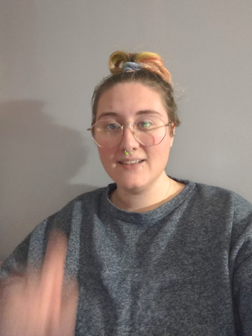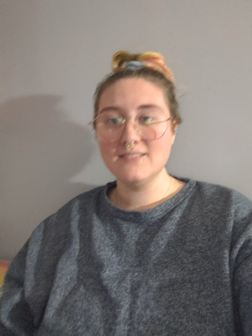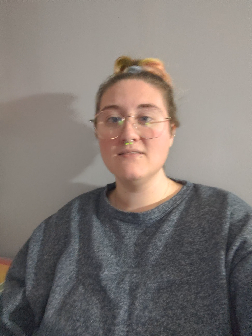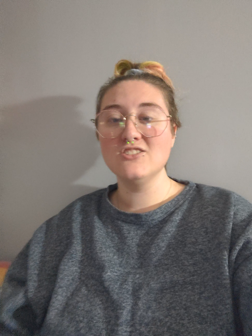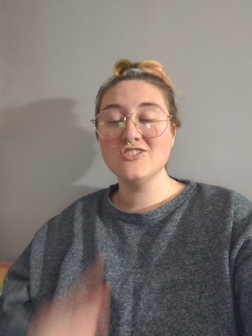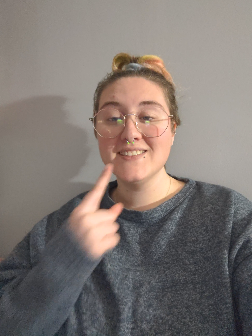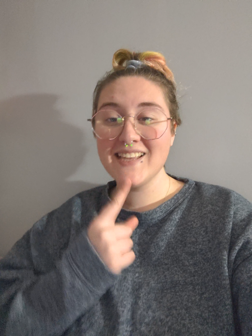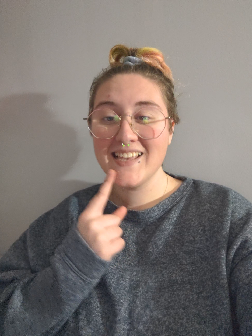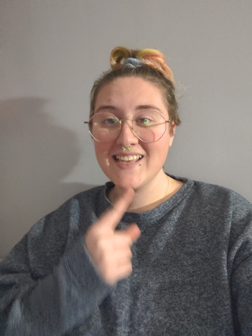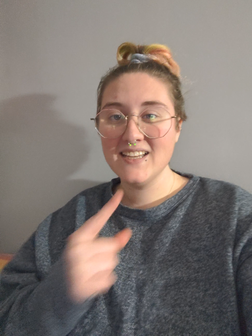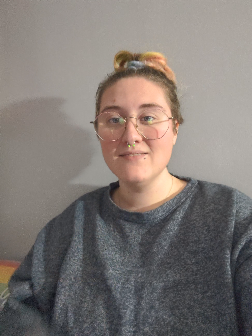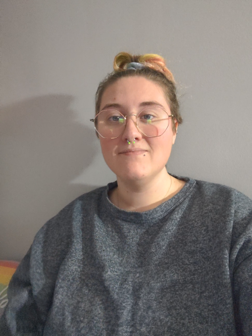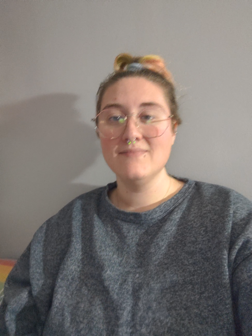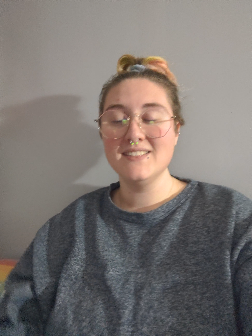chin